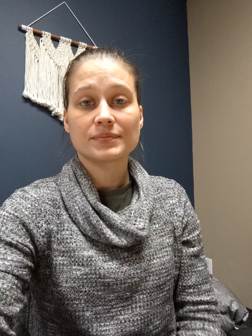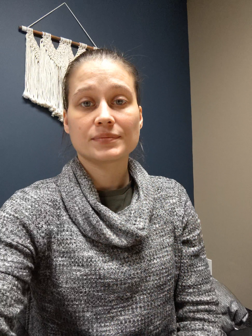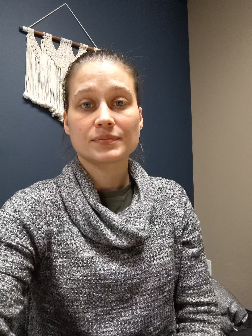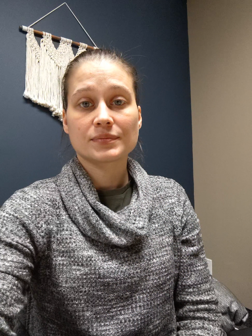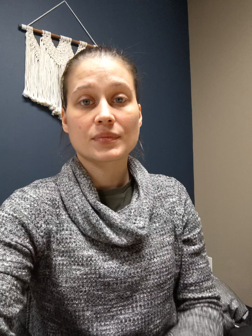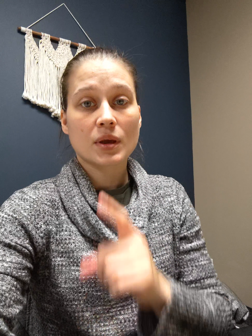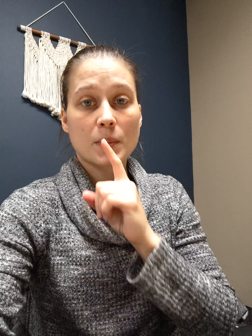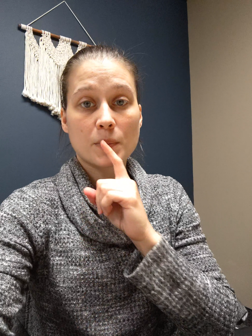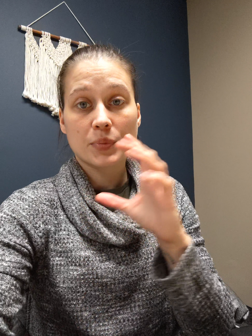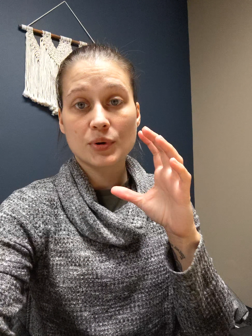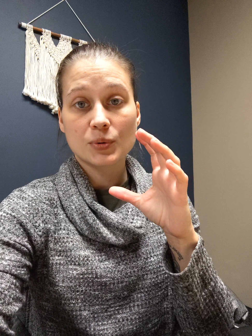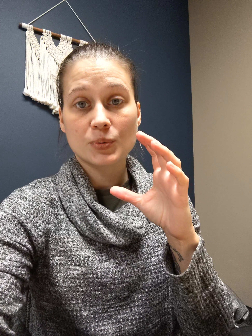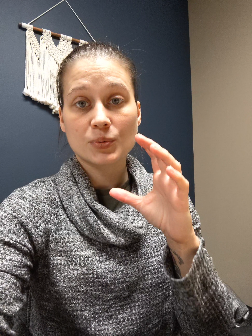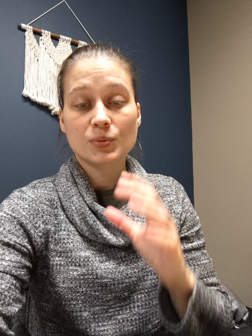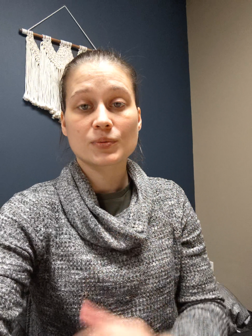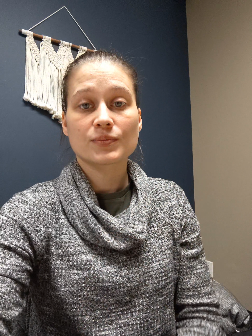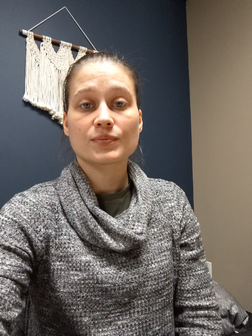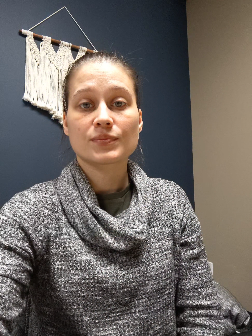balloon